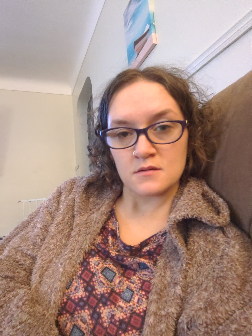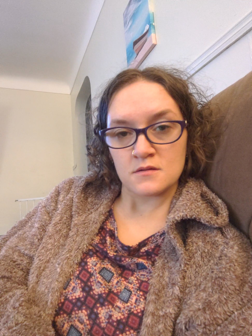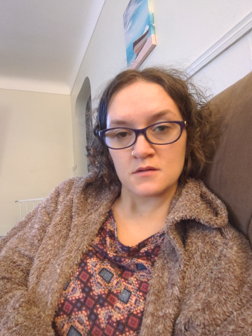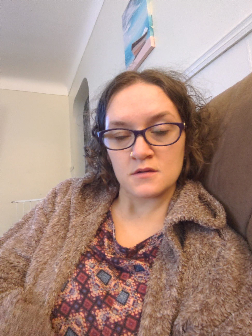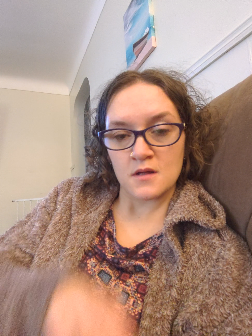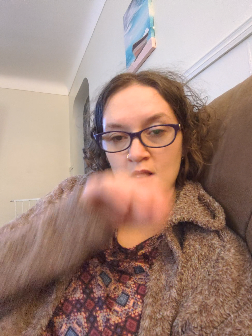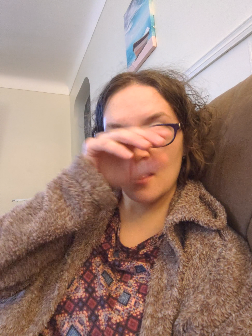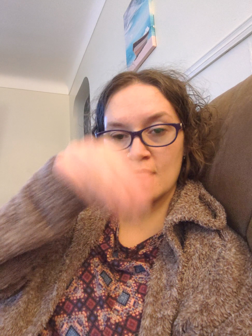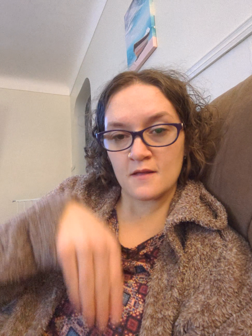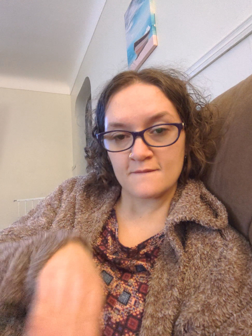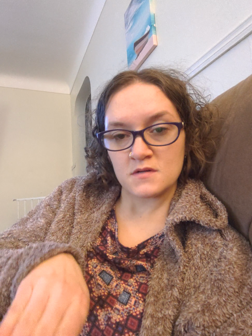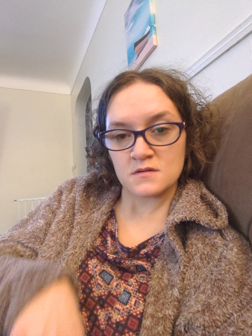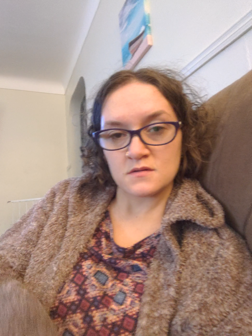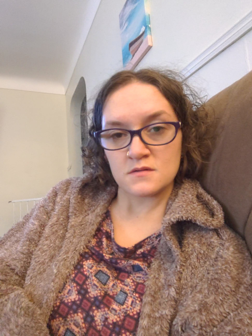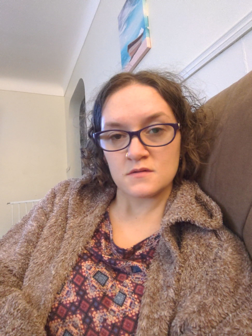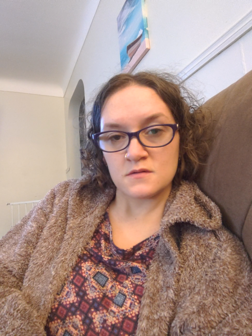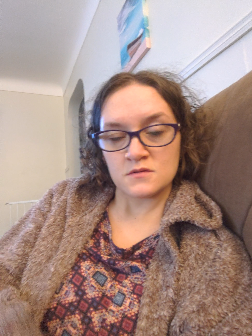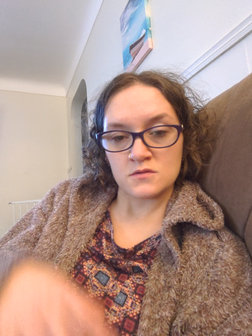elephant